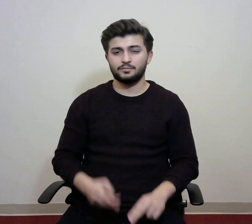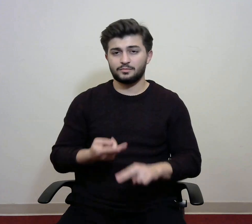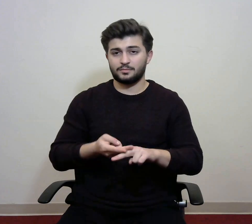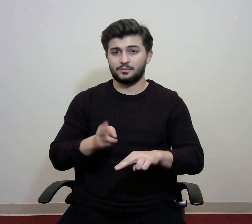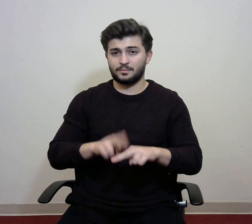bu